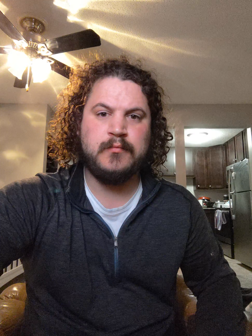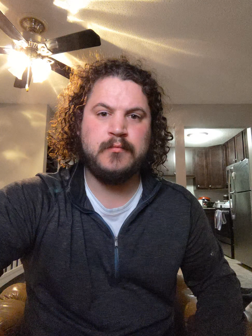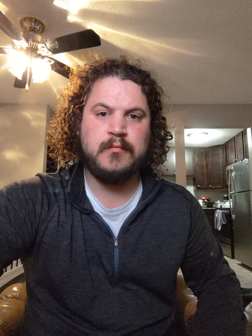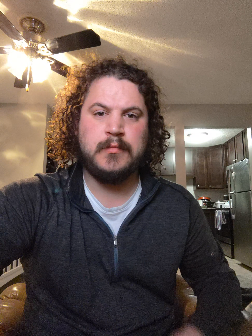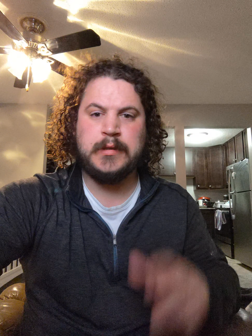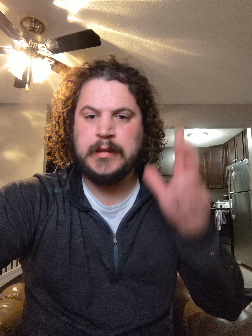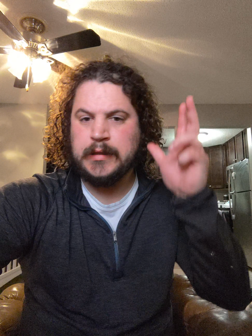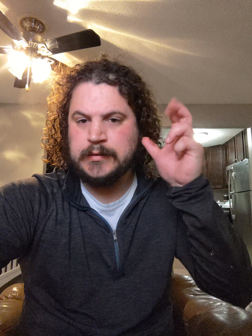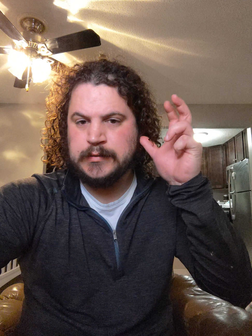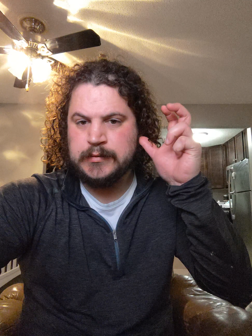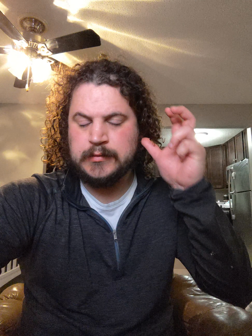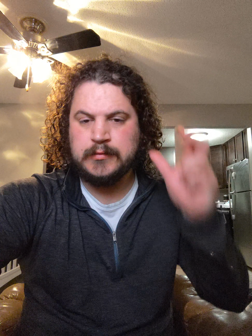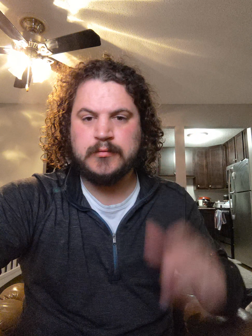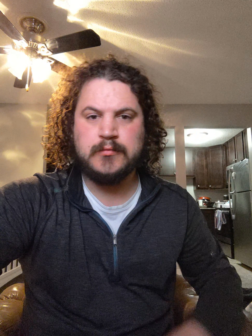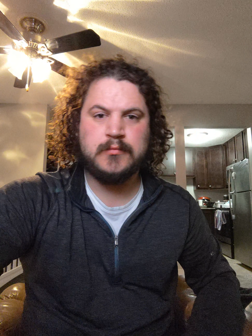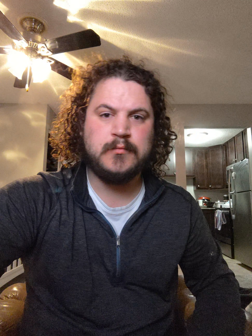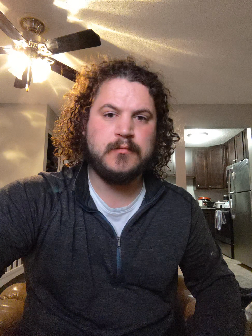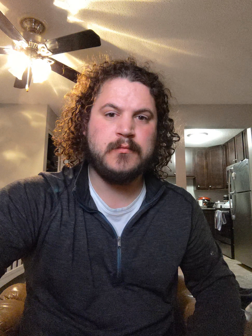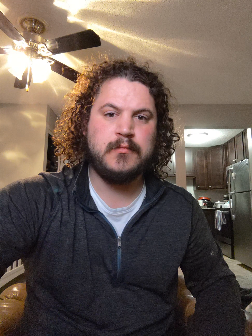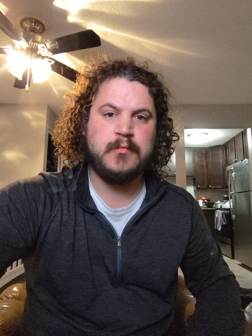listen